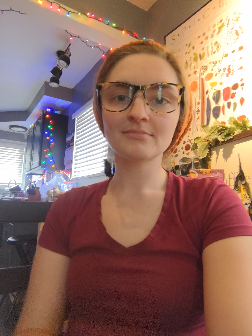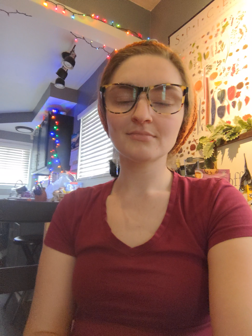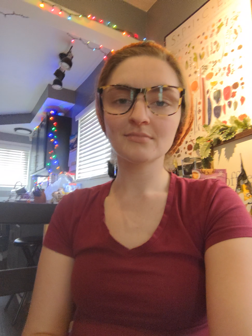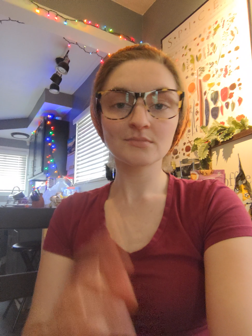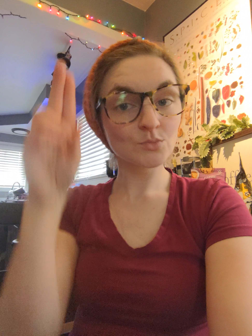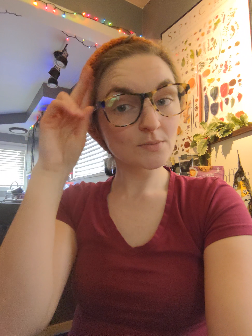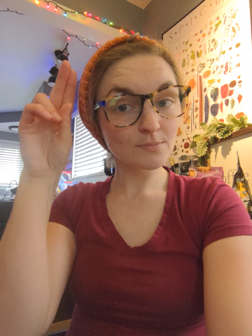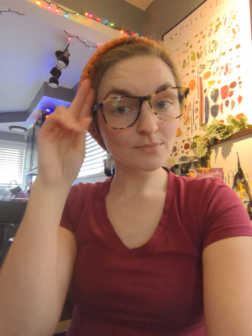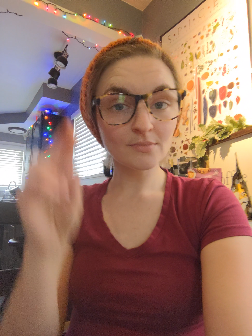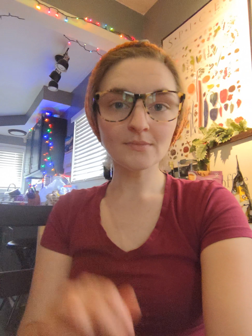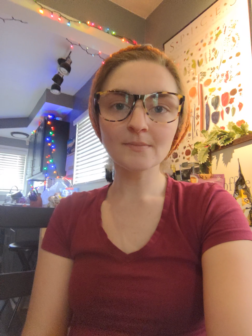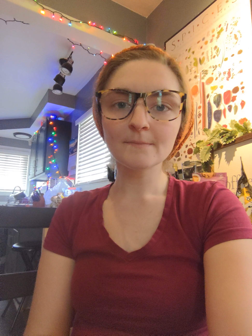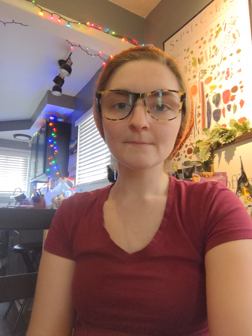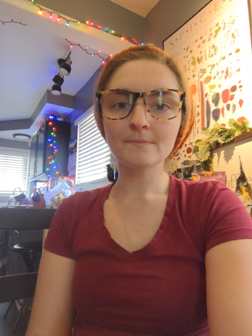uncle